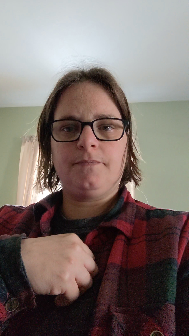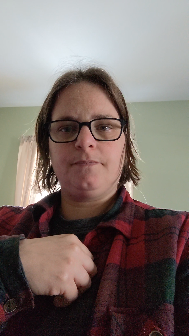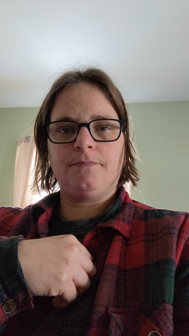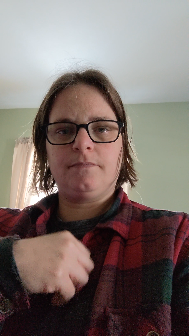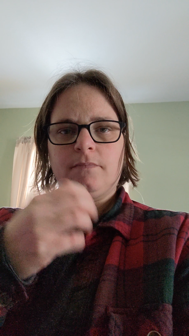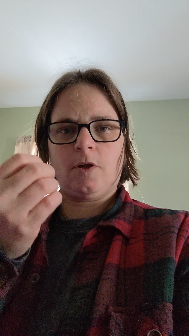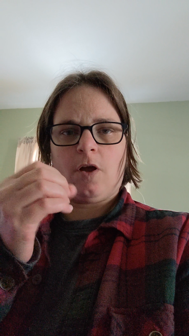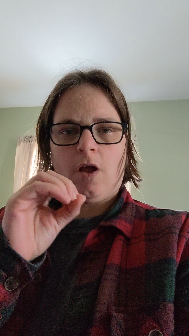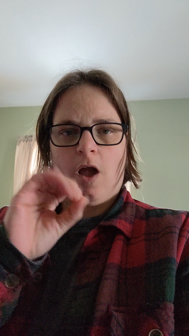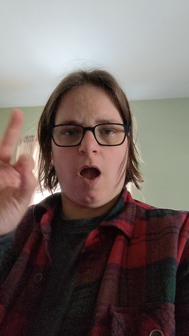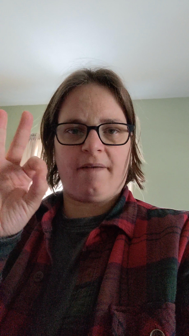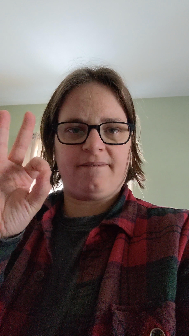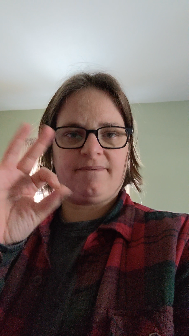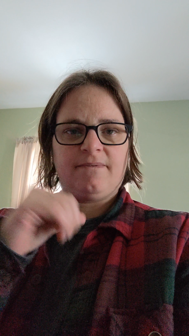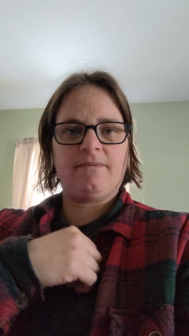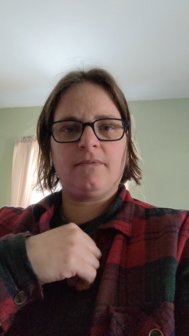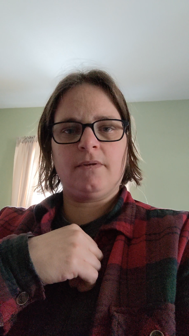off